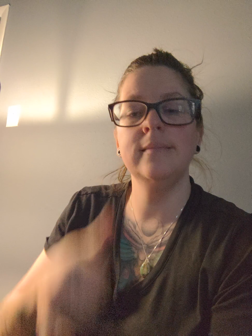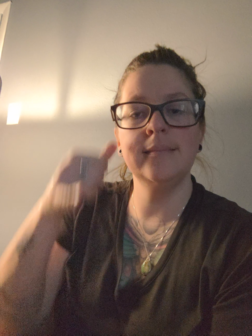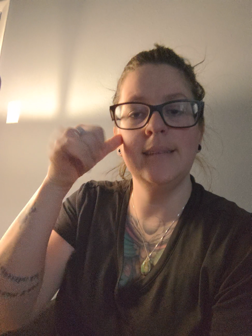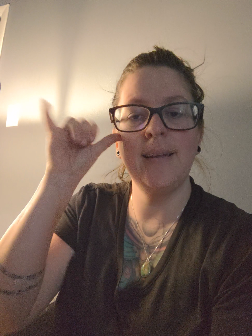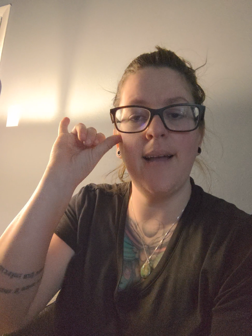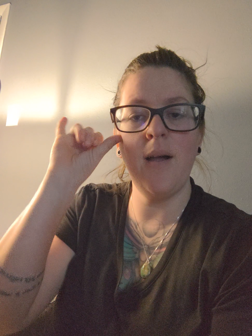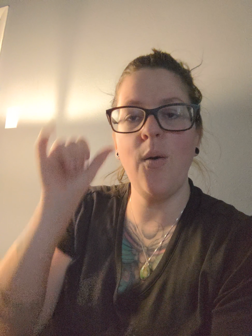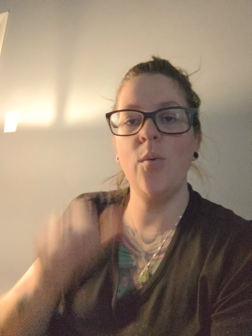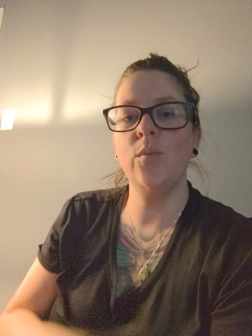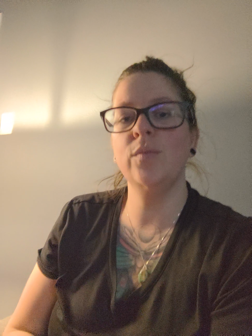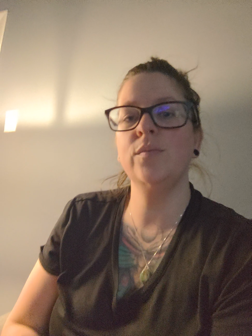cow